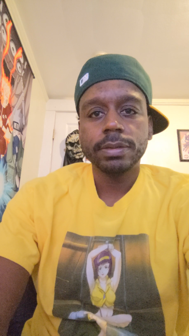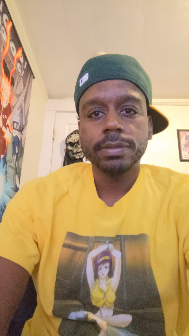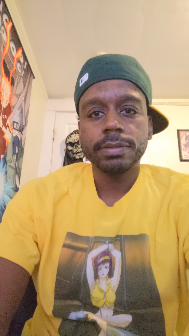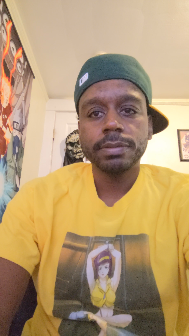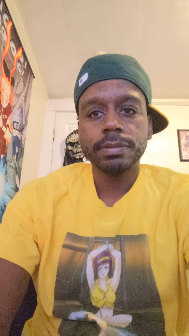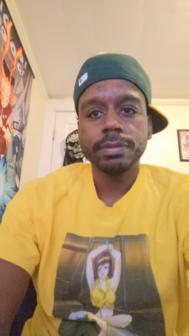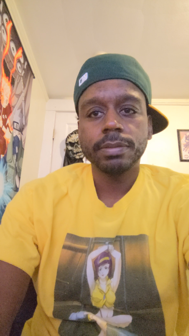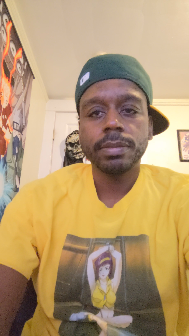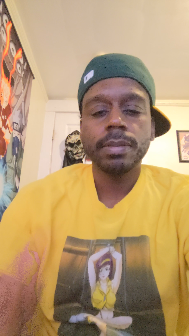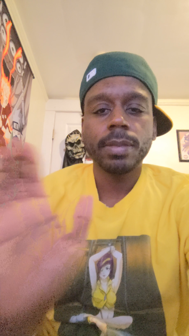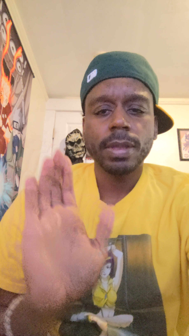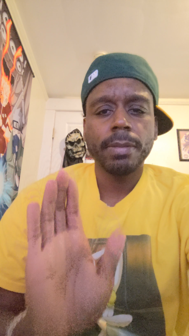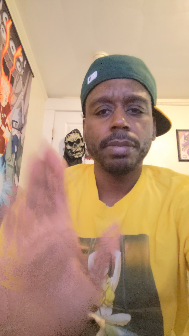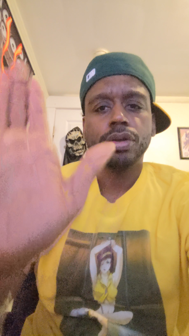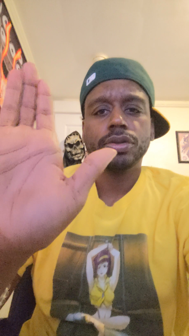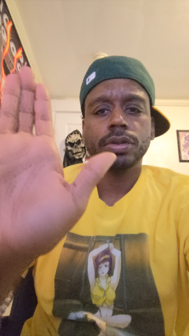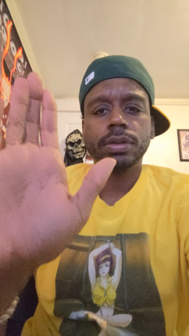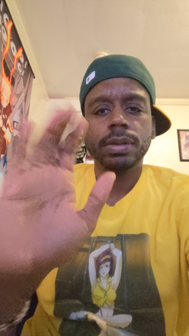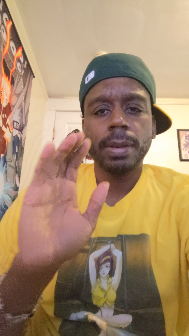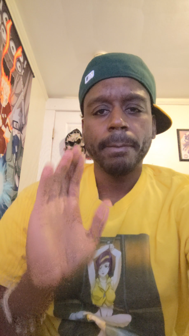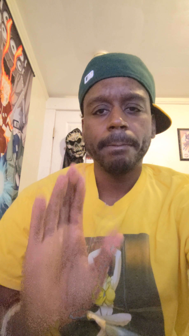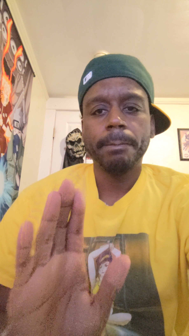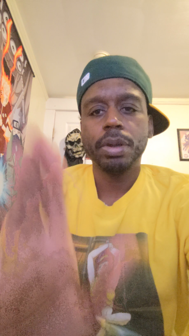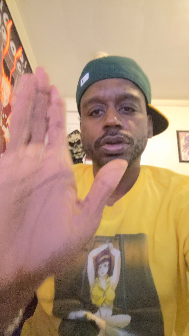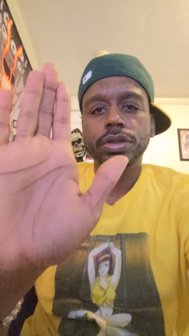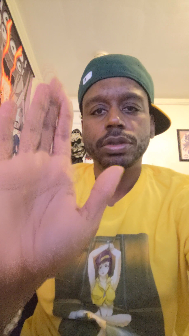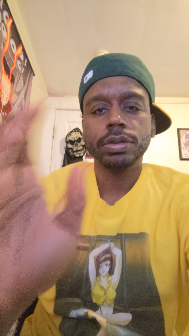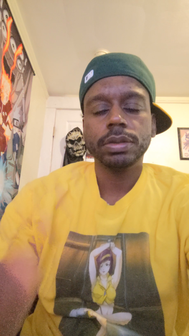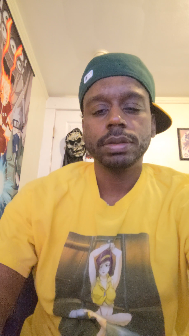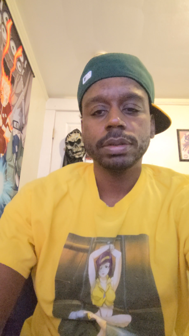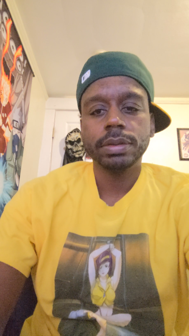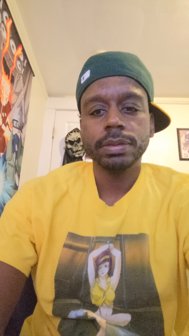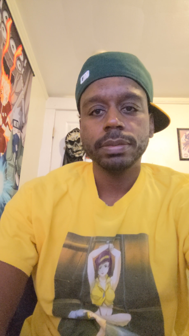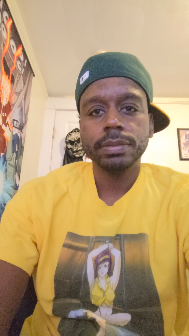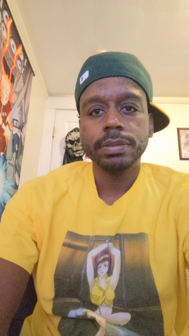push